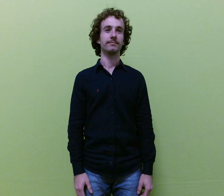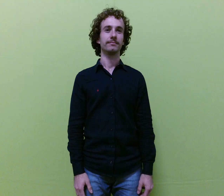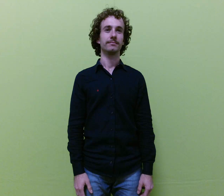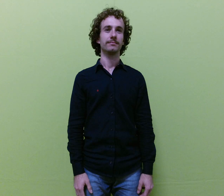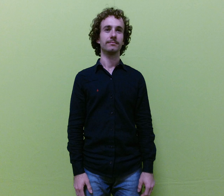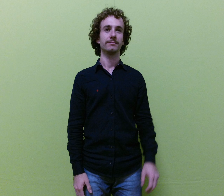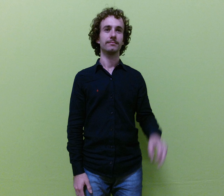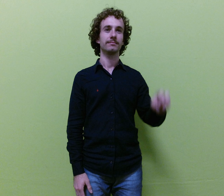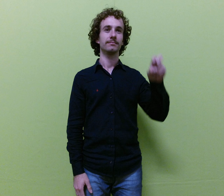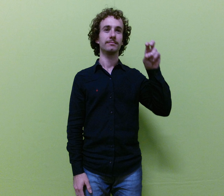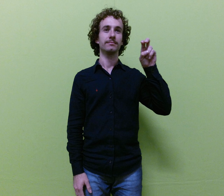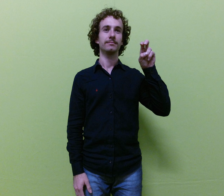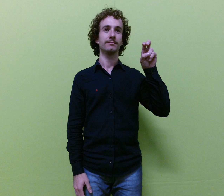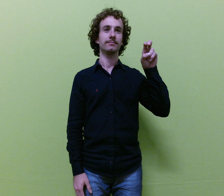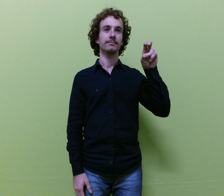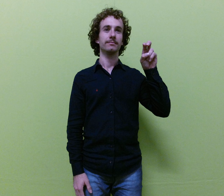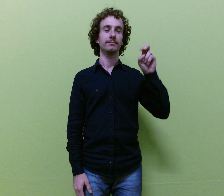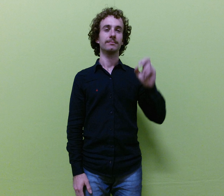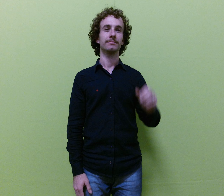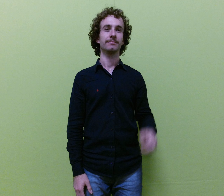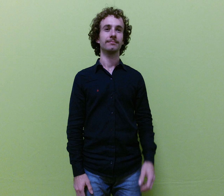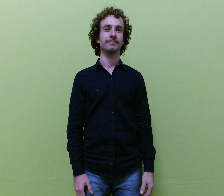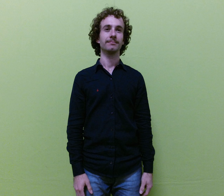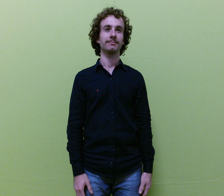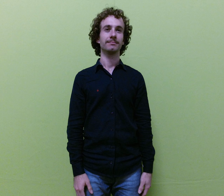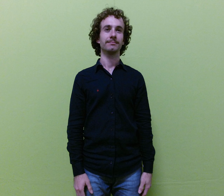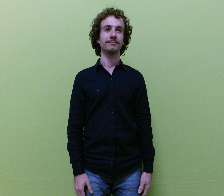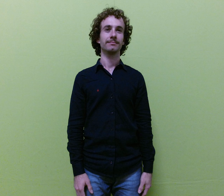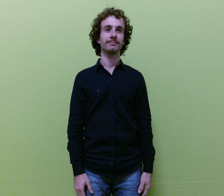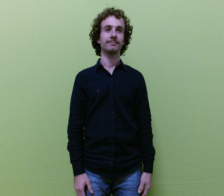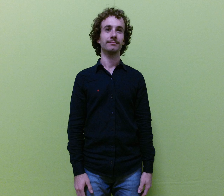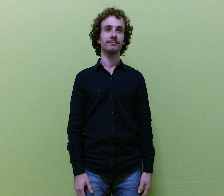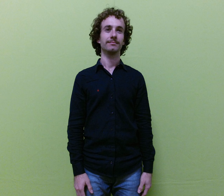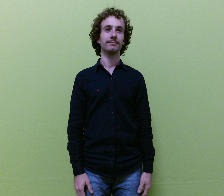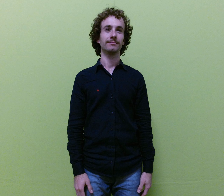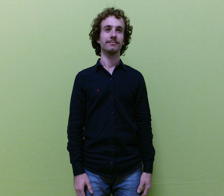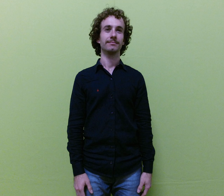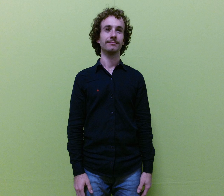cinco